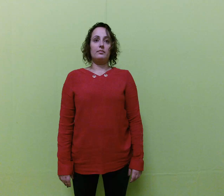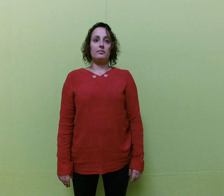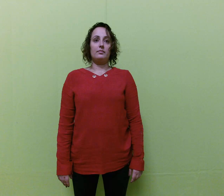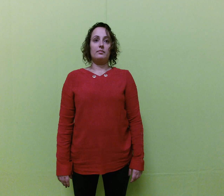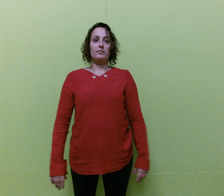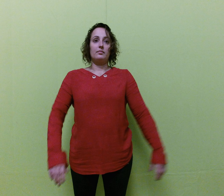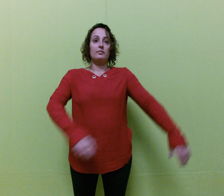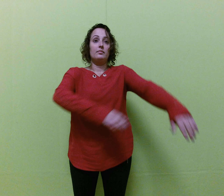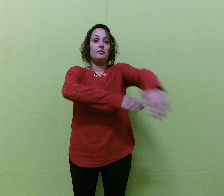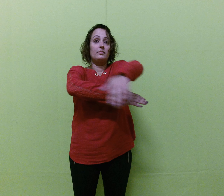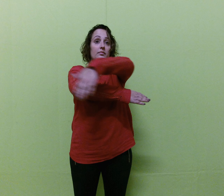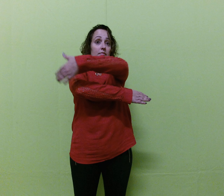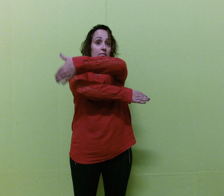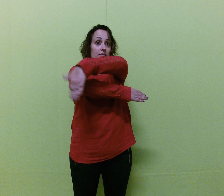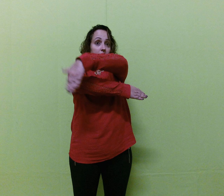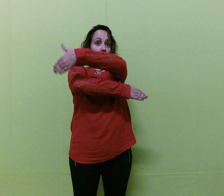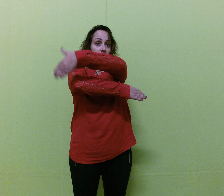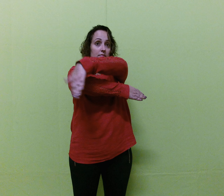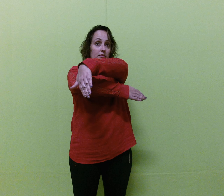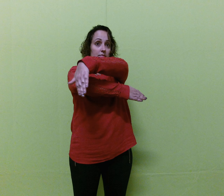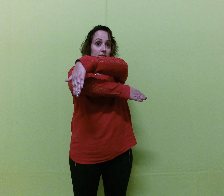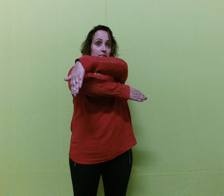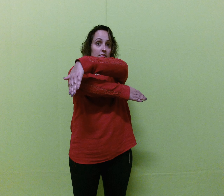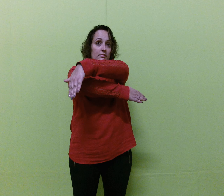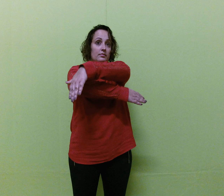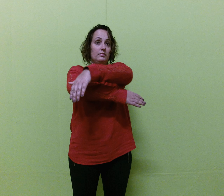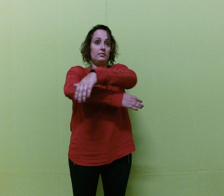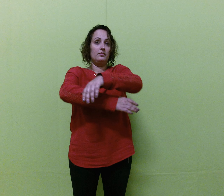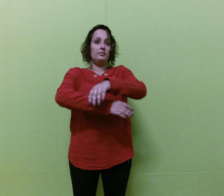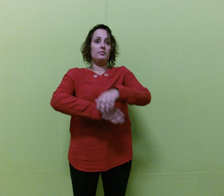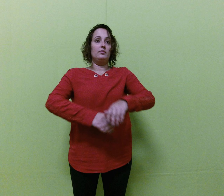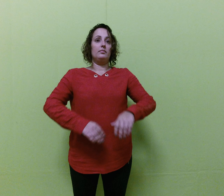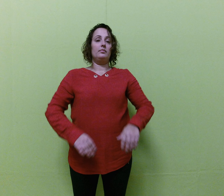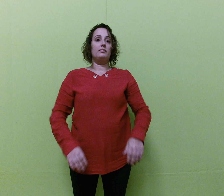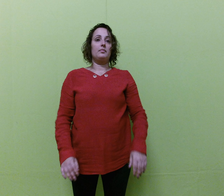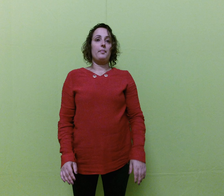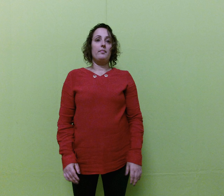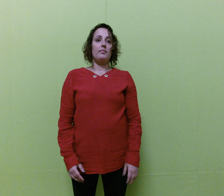esquina